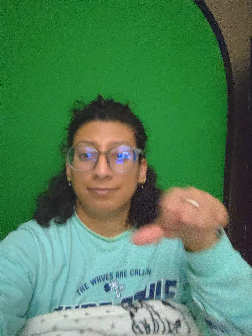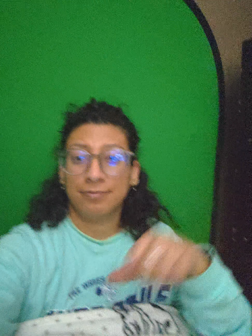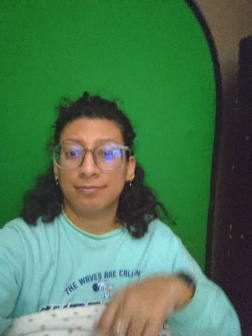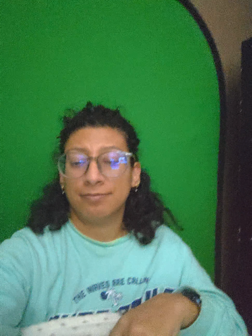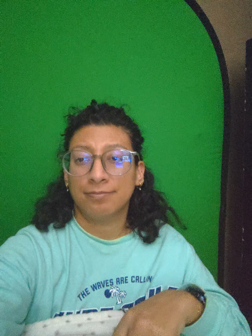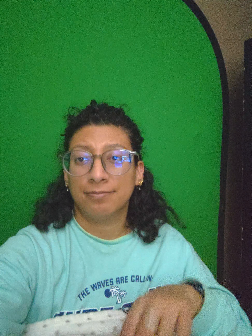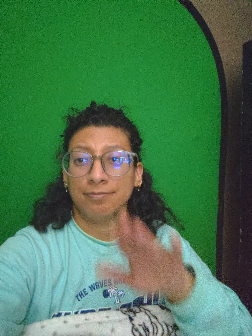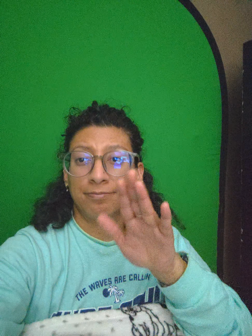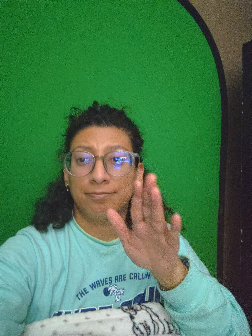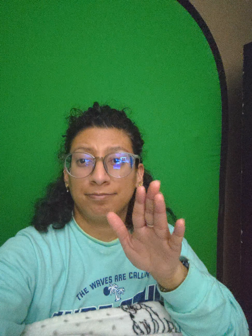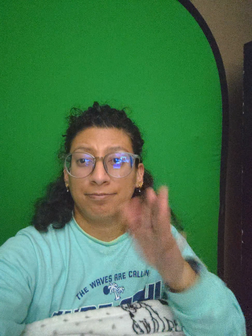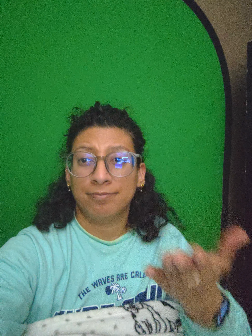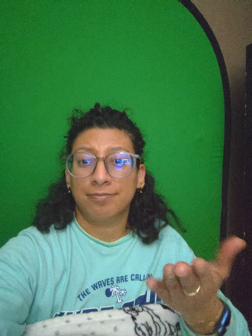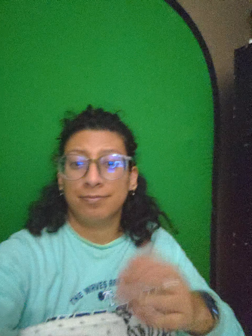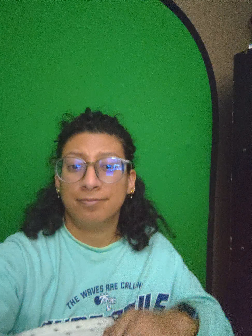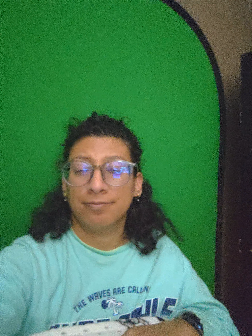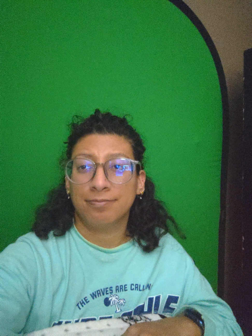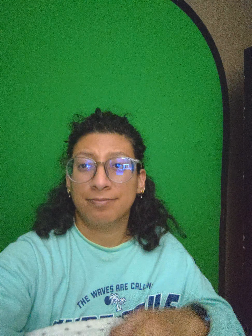book